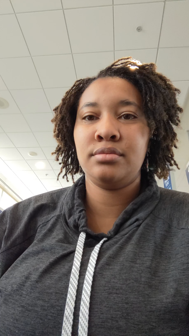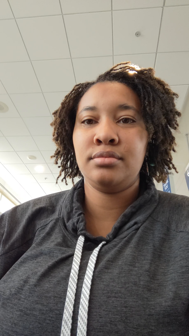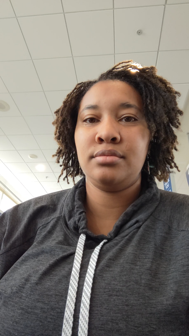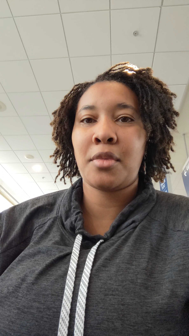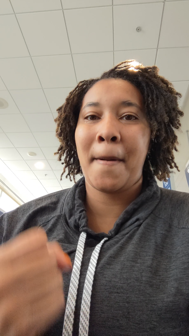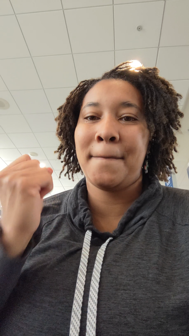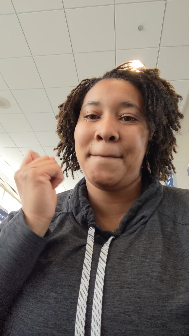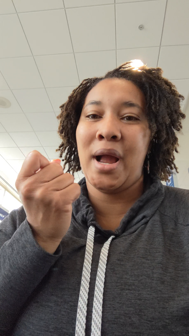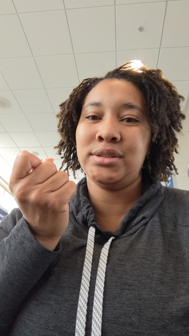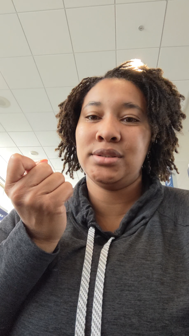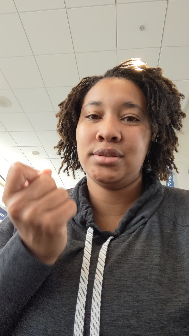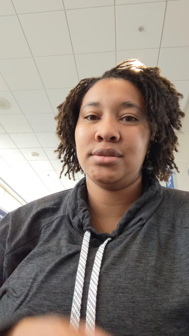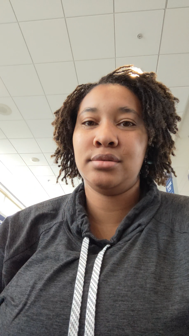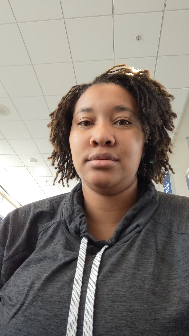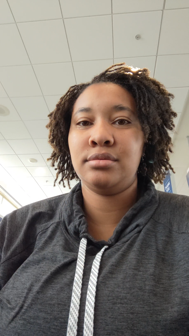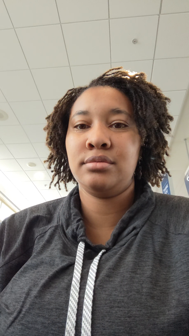bat